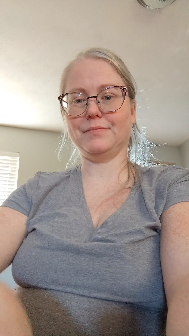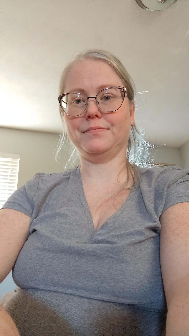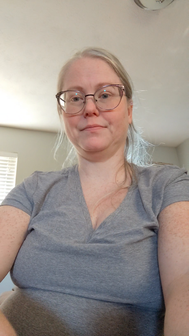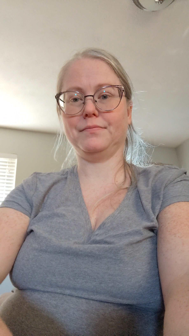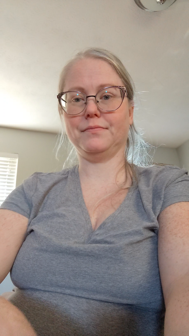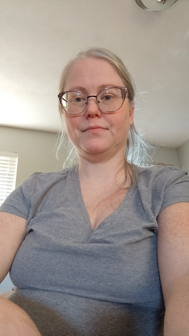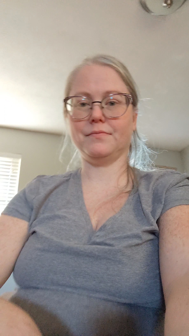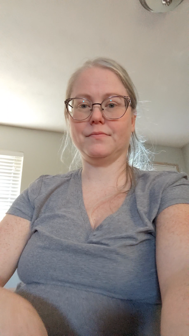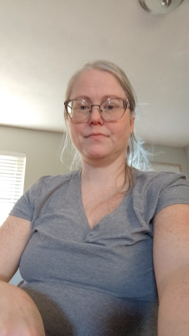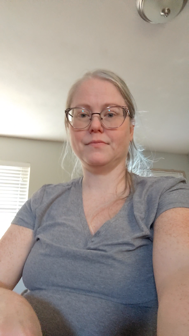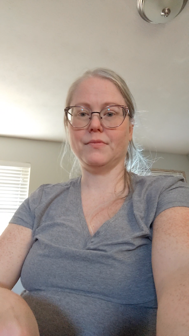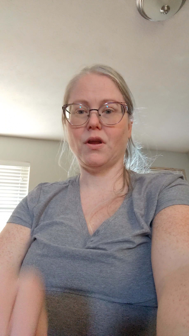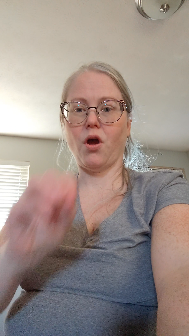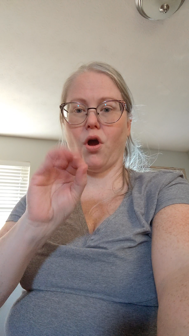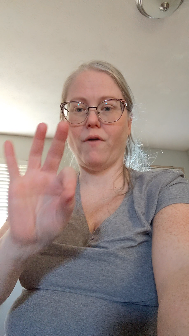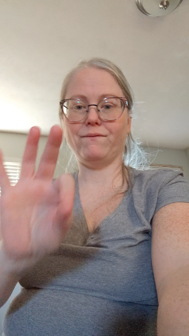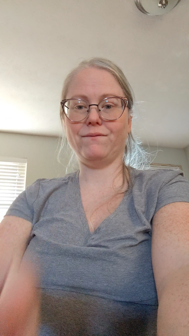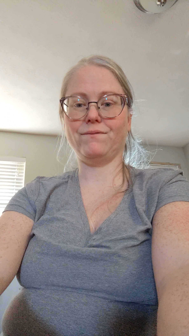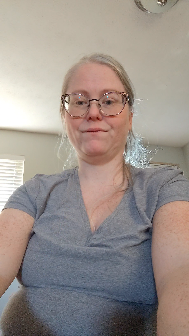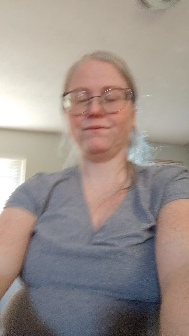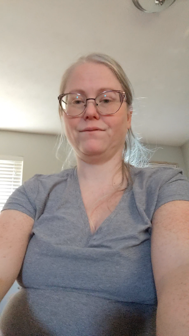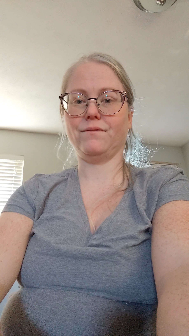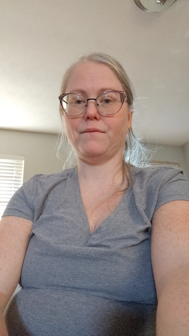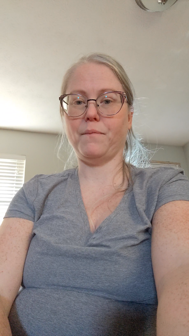of